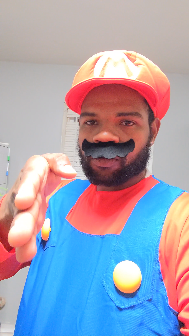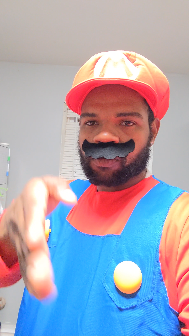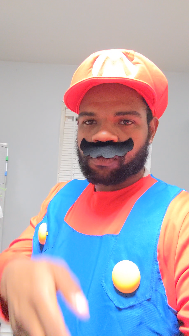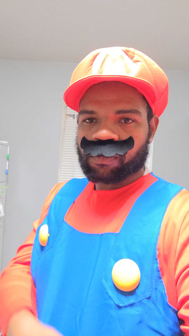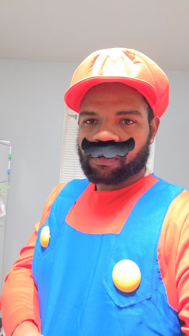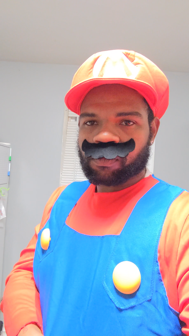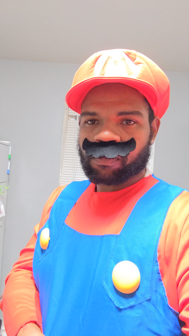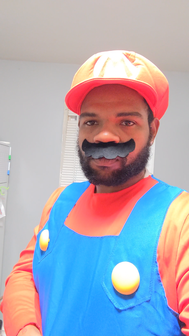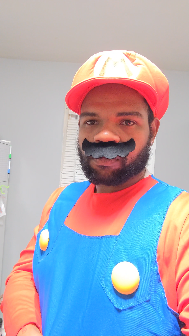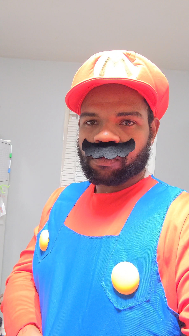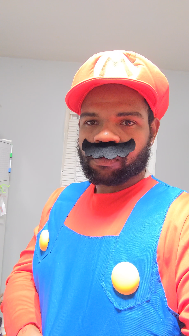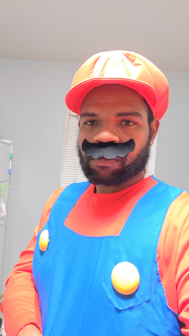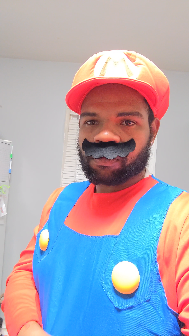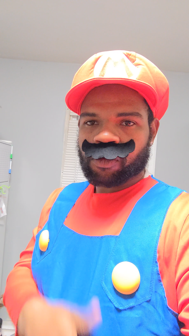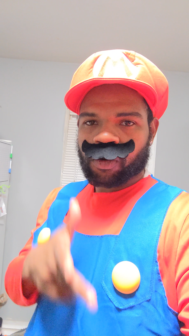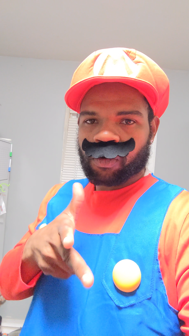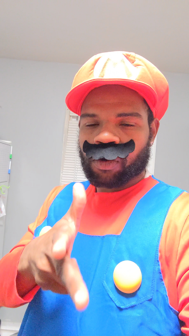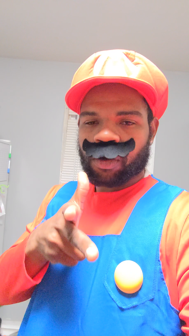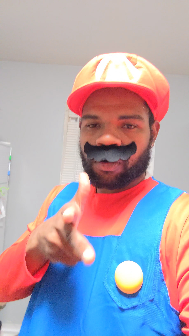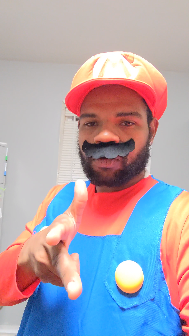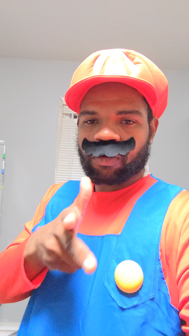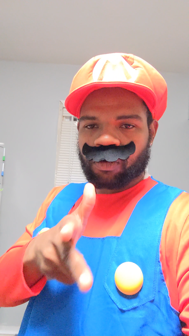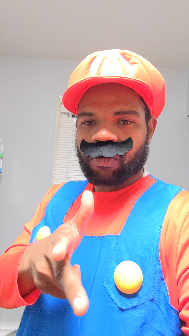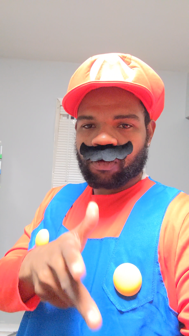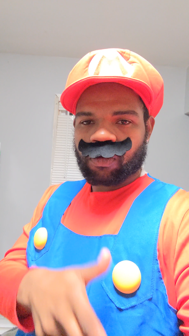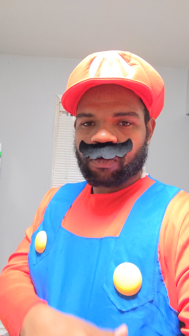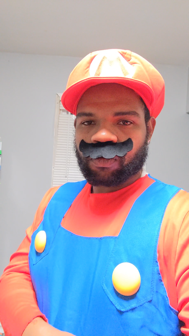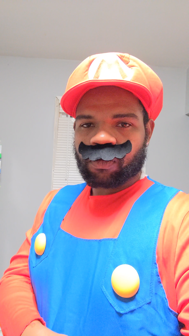garage